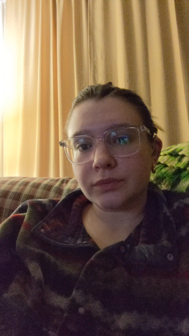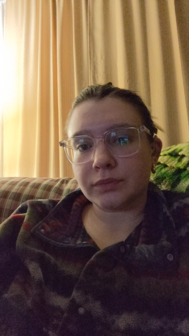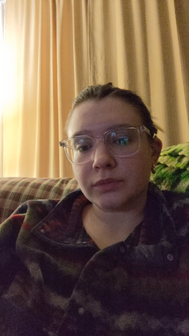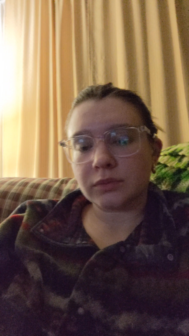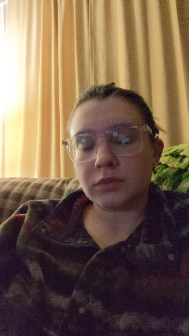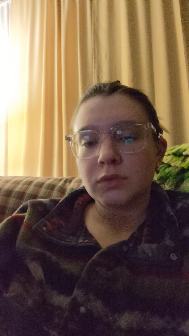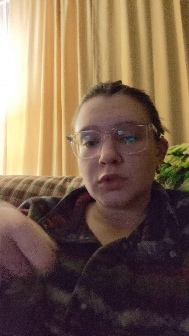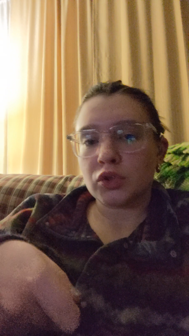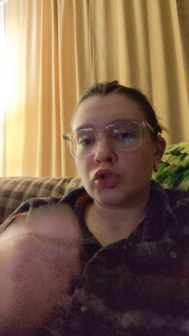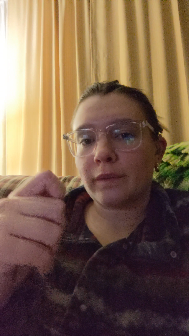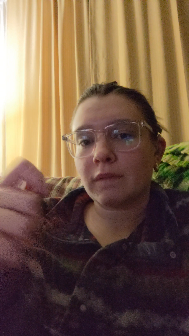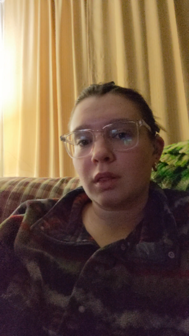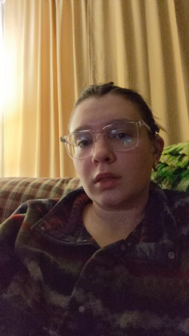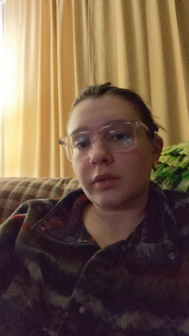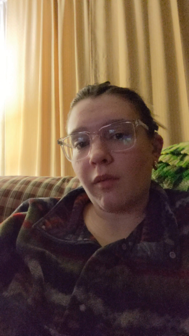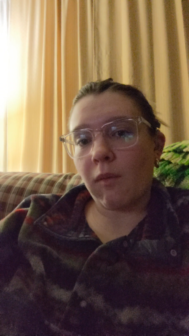shovel